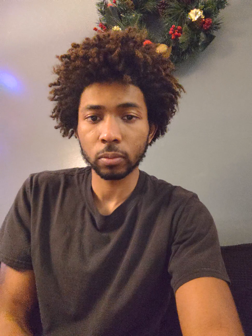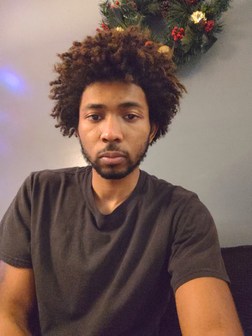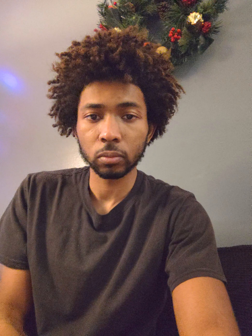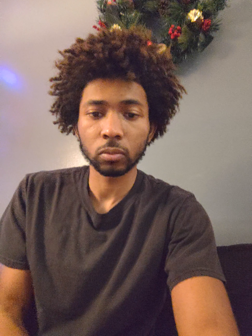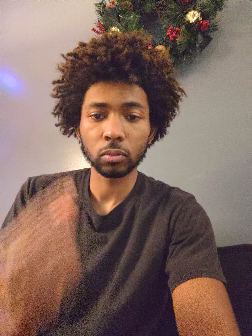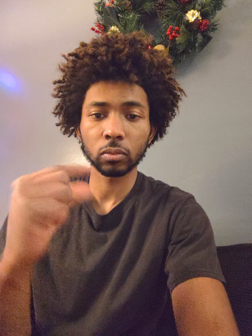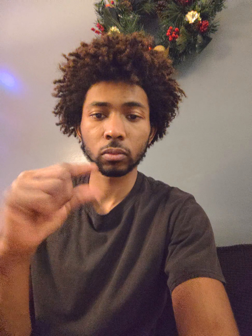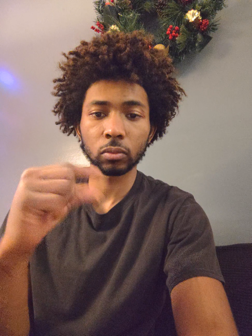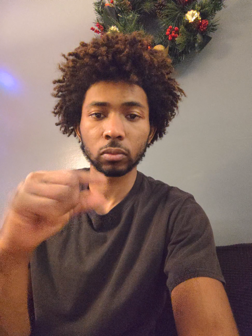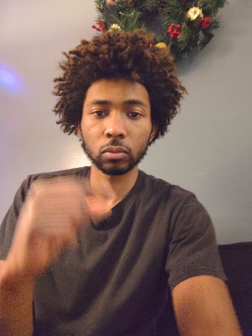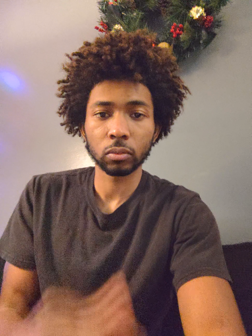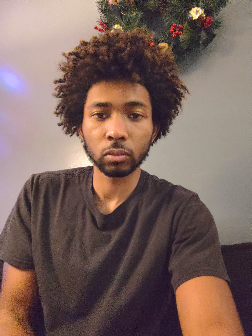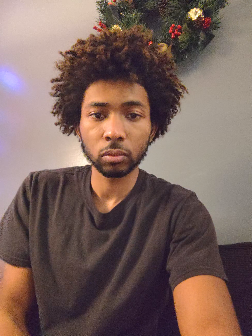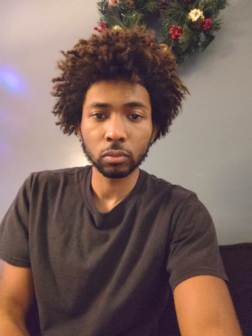green